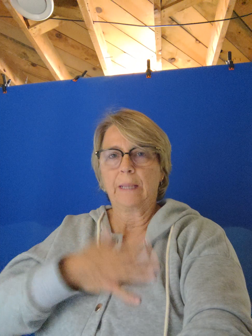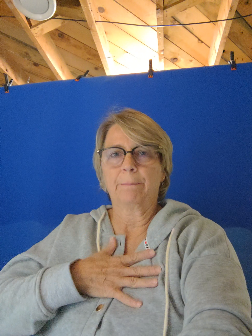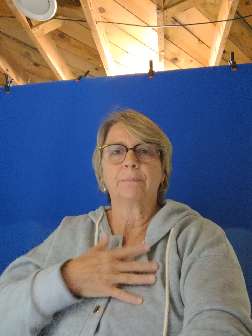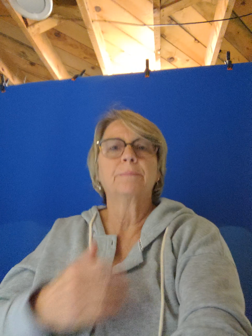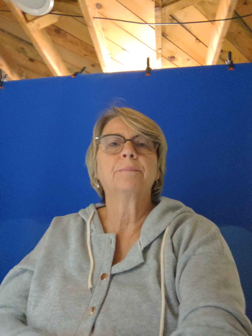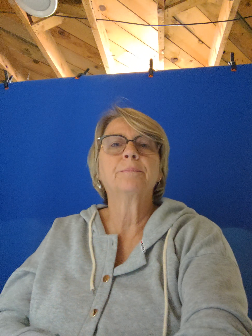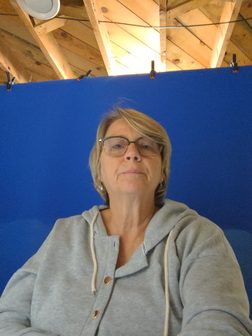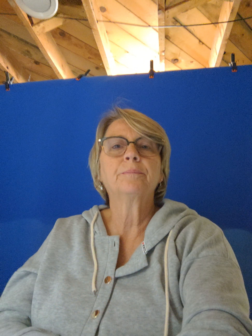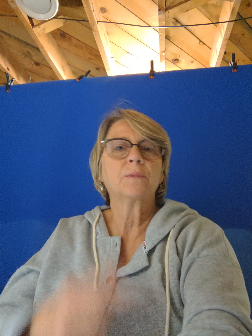pajamas